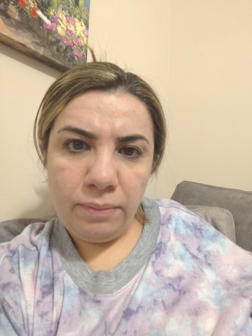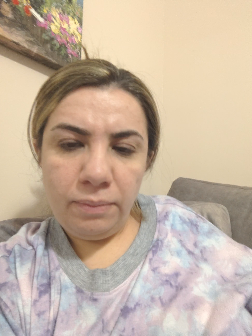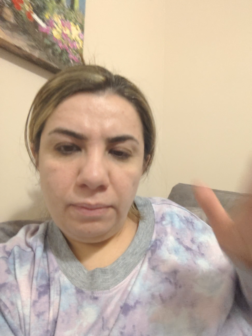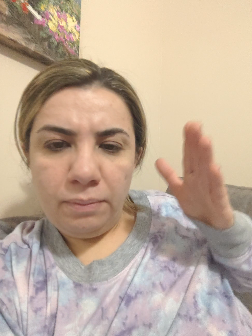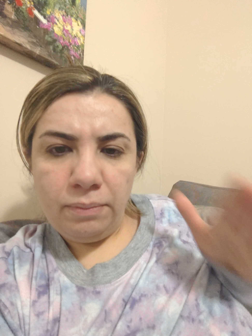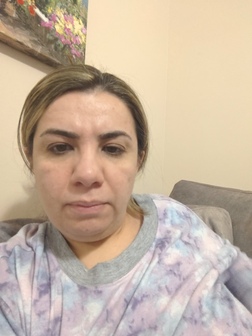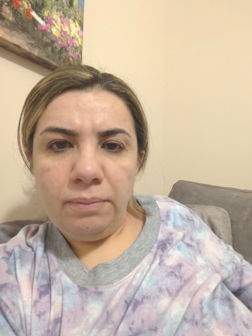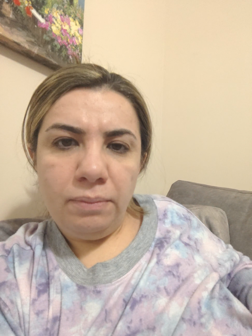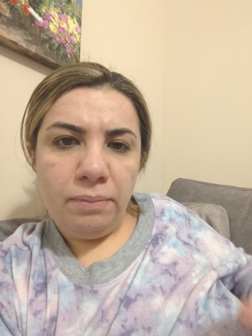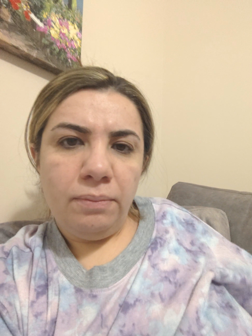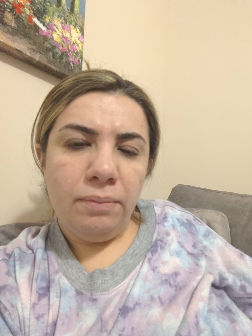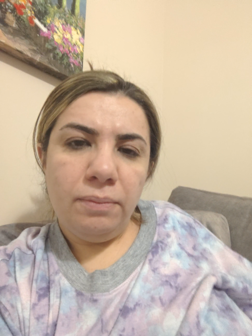beside